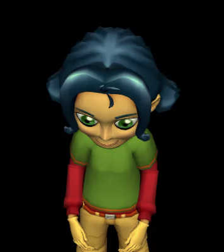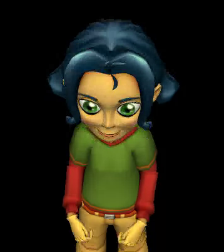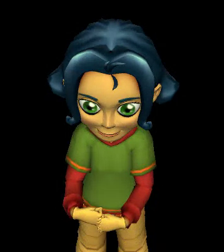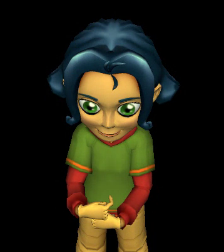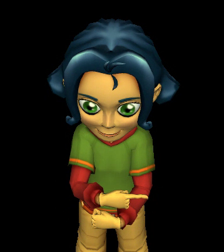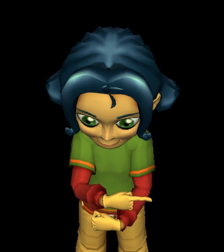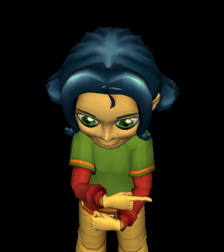يتخلص من